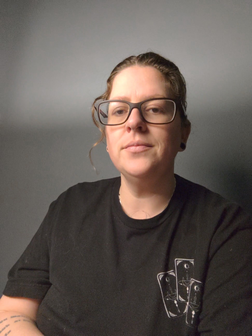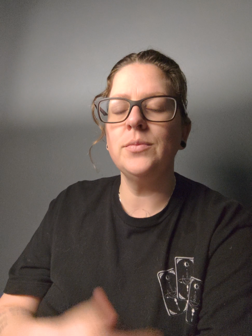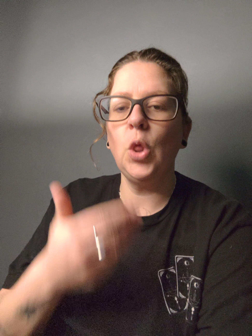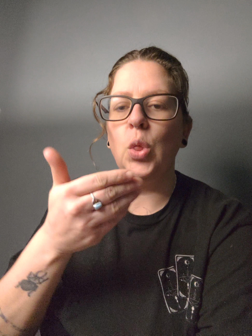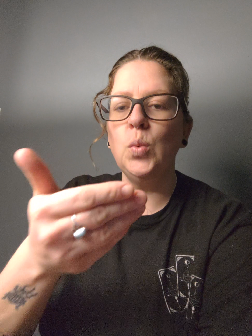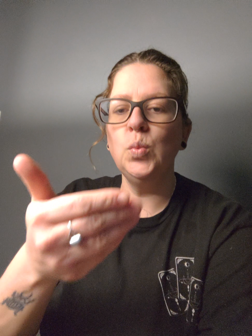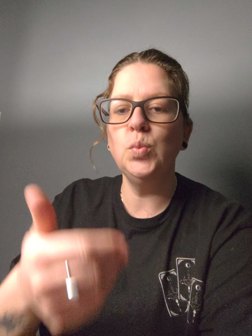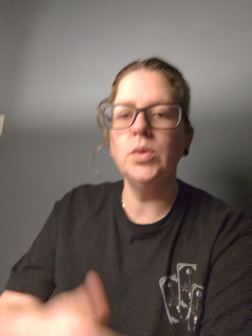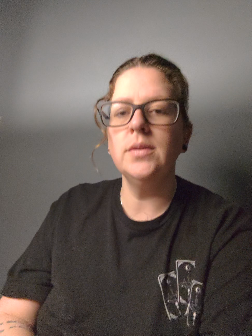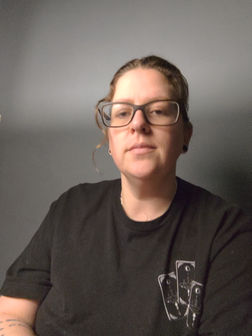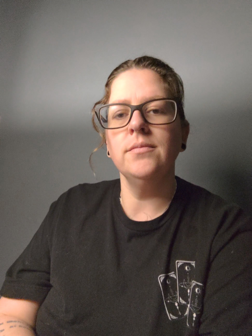close